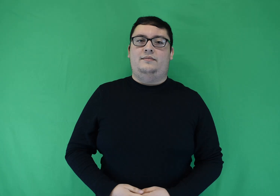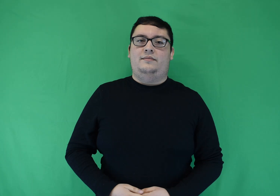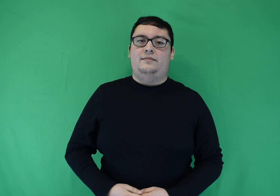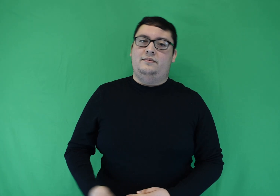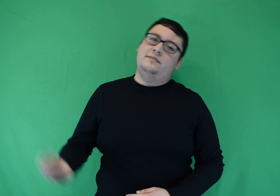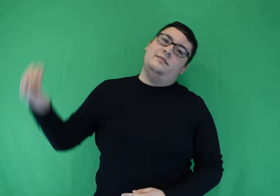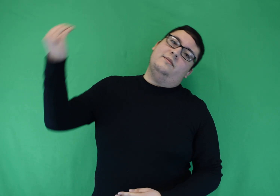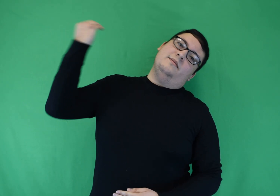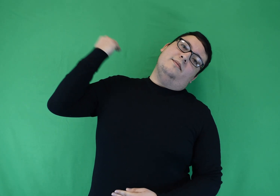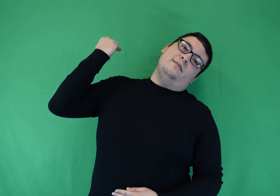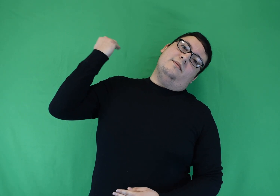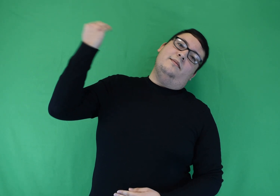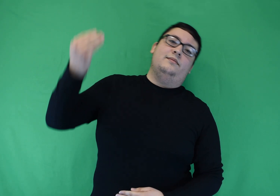antes